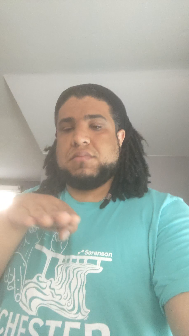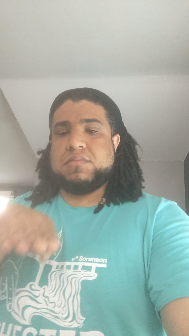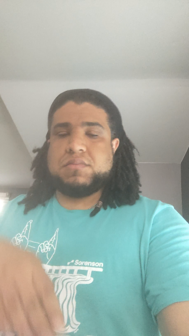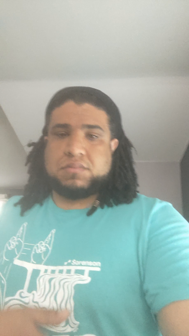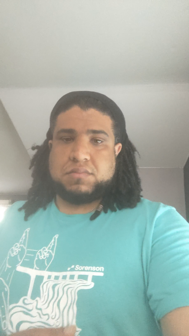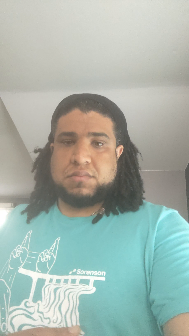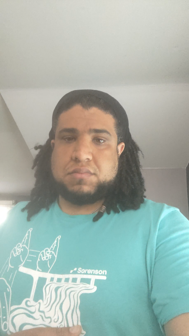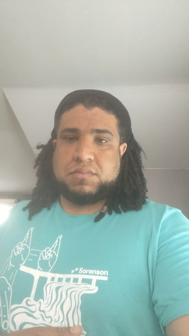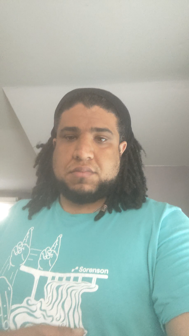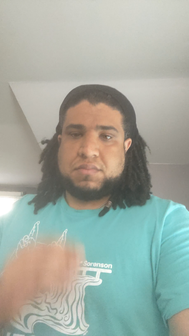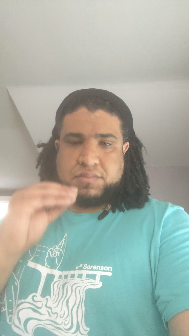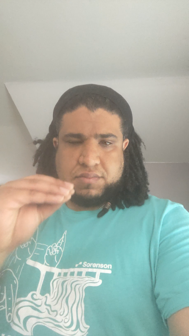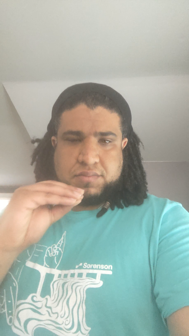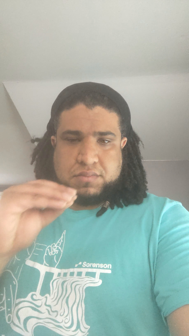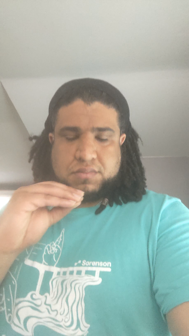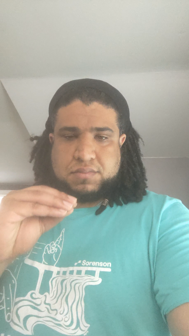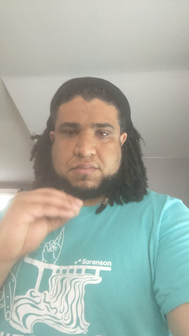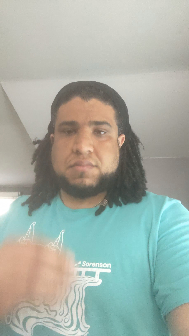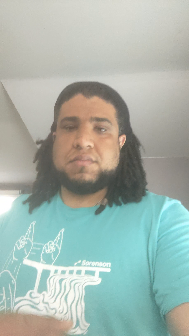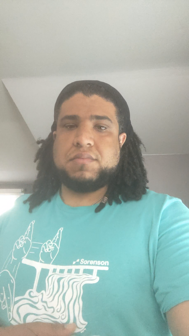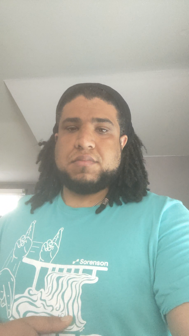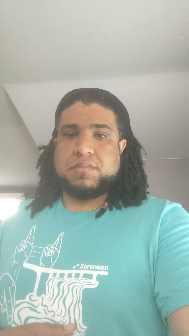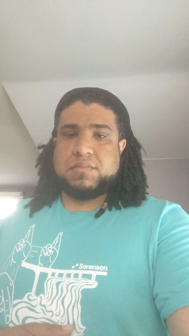fix